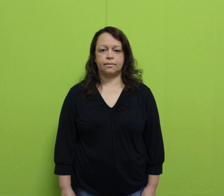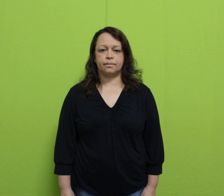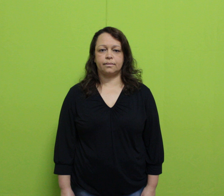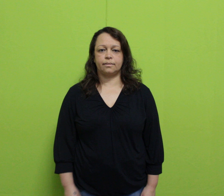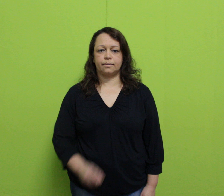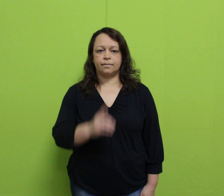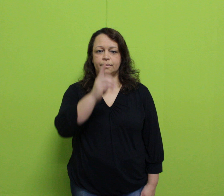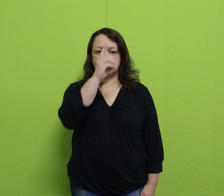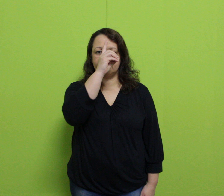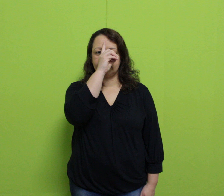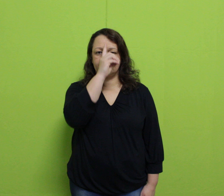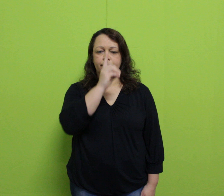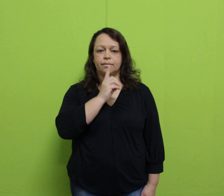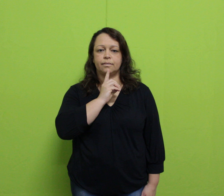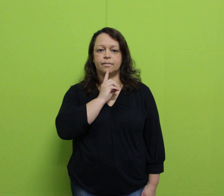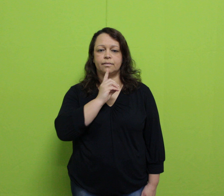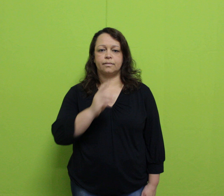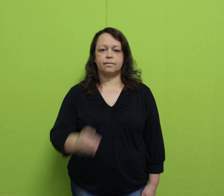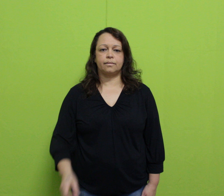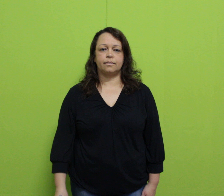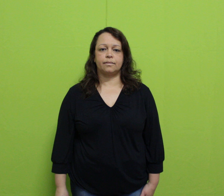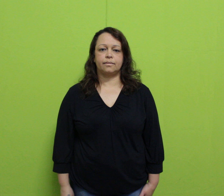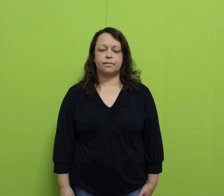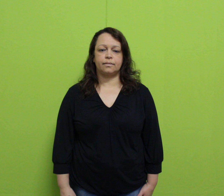amarelo